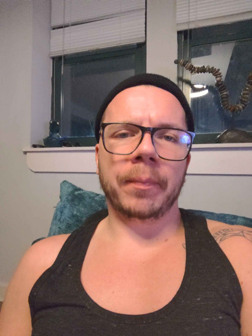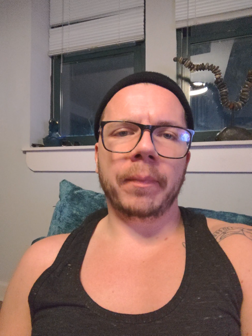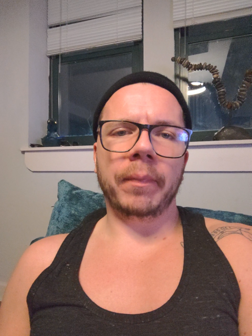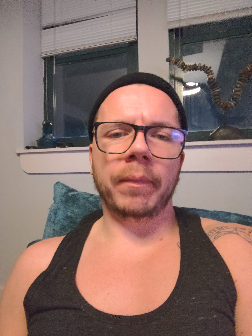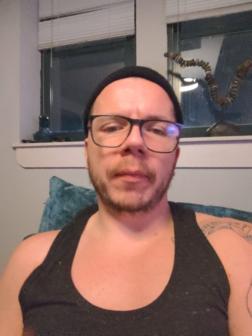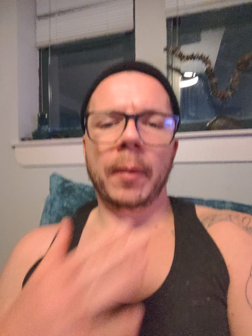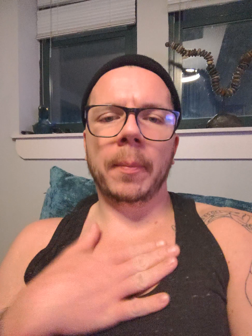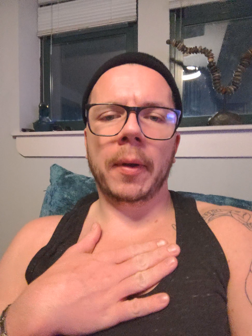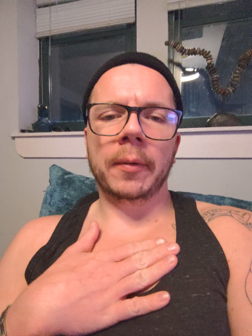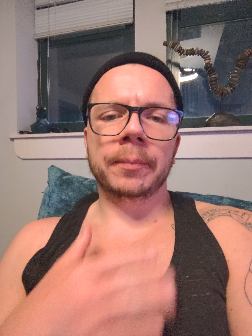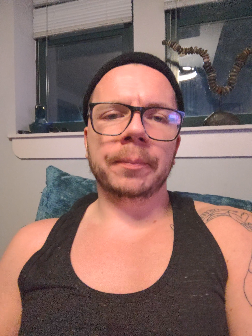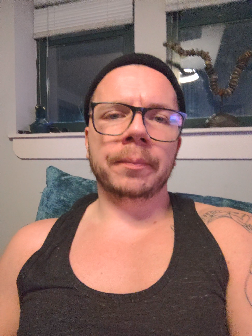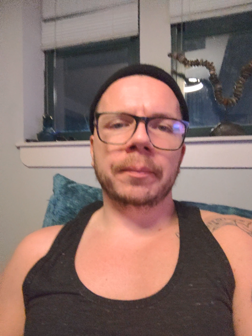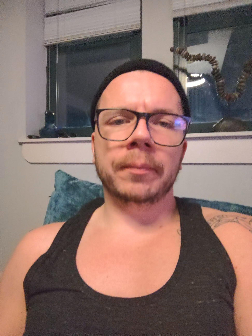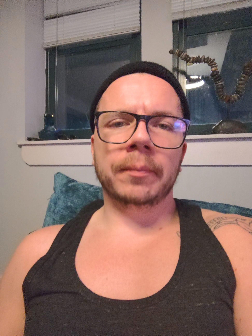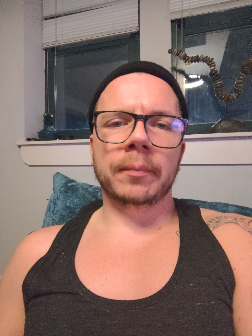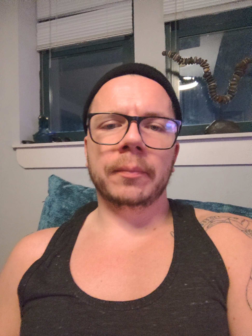my